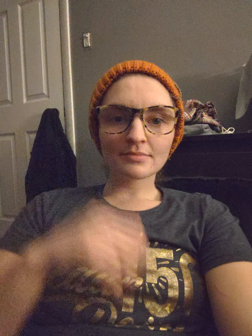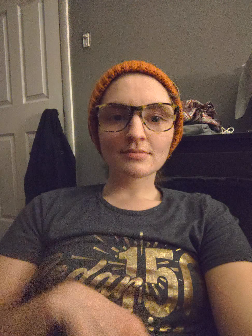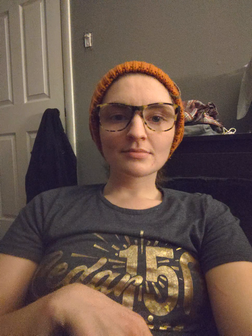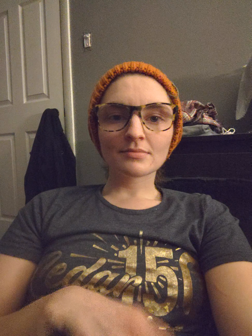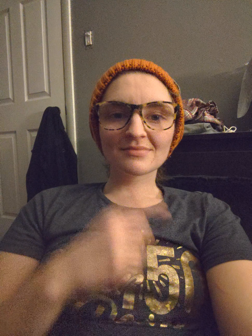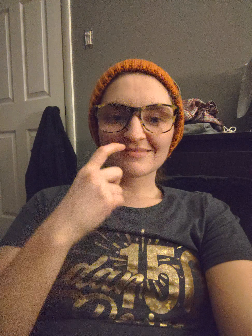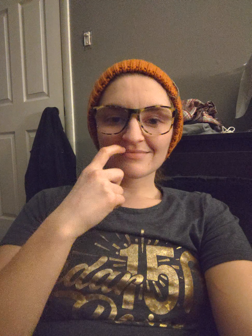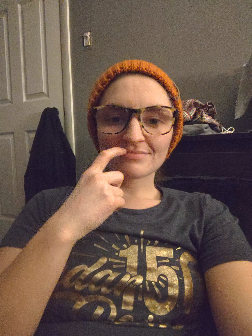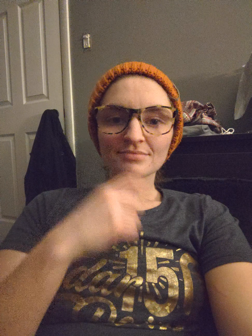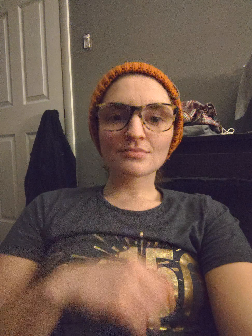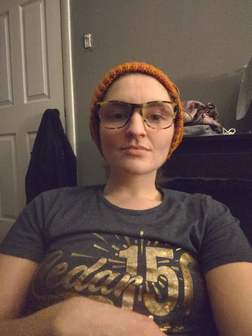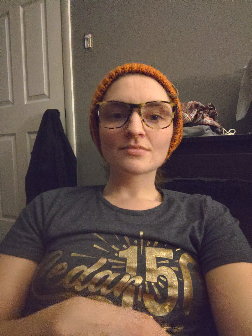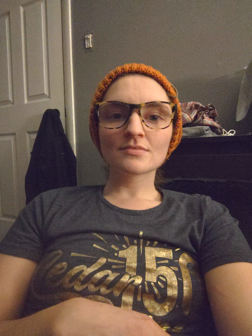tooth